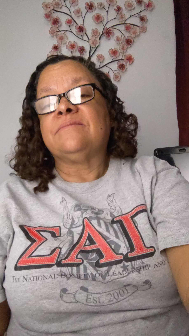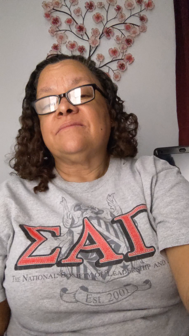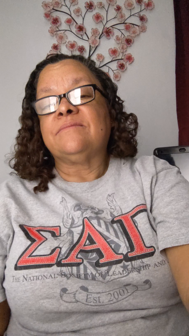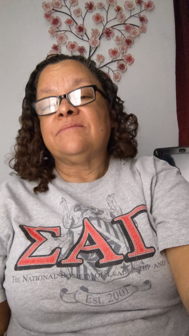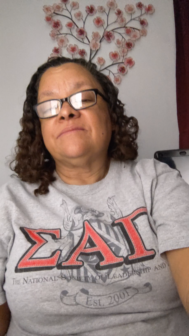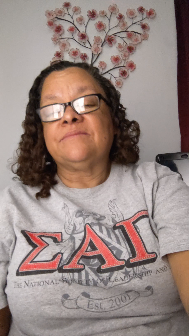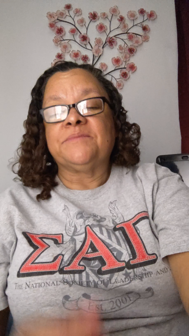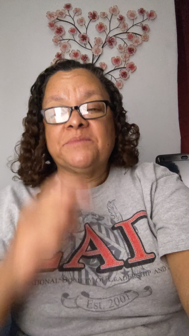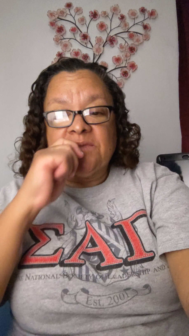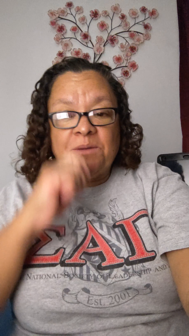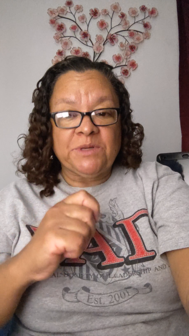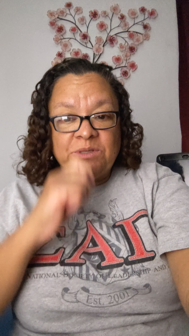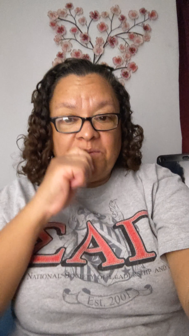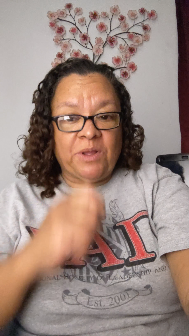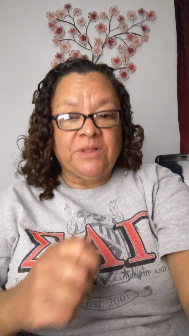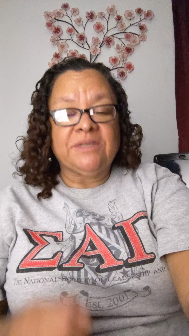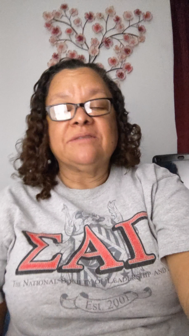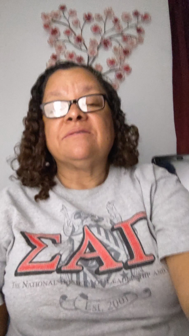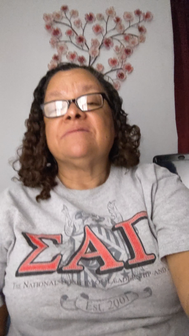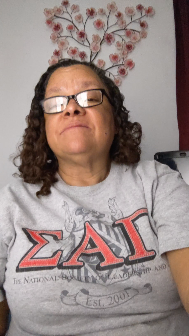popsicle